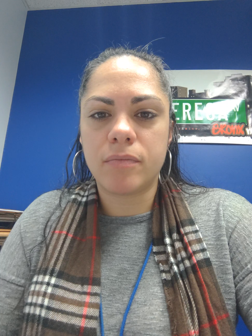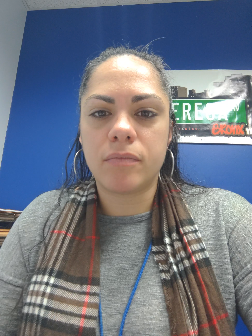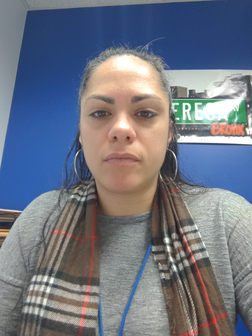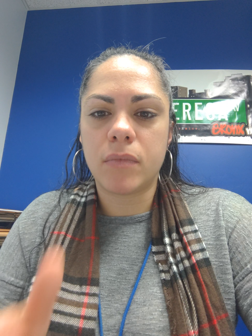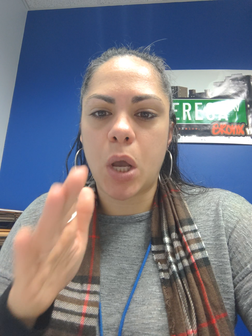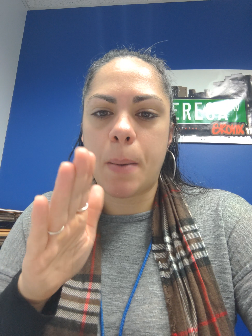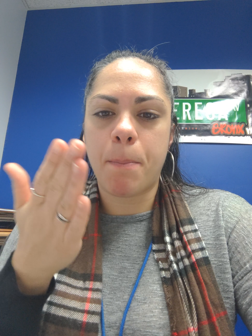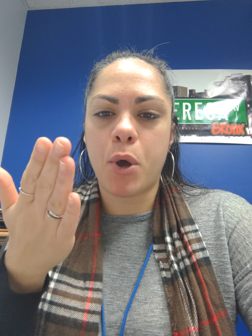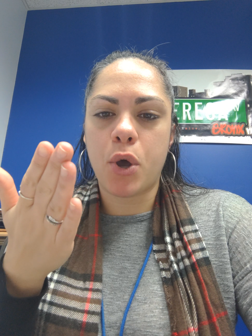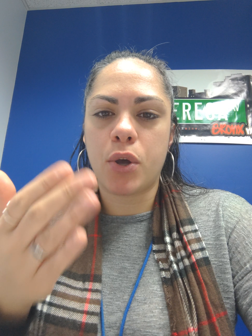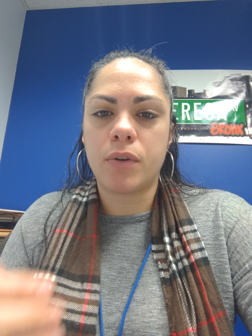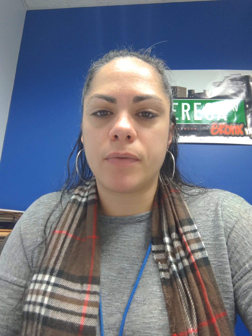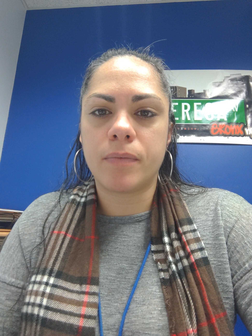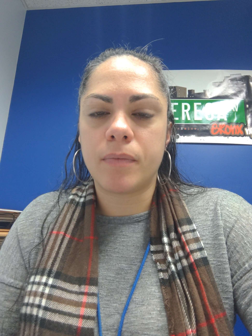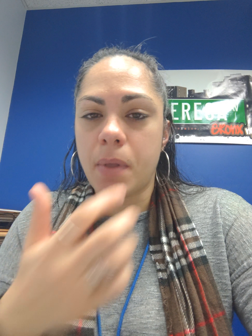book